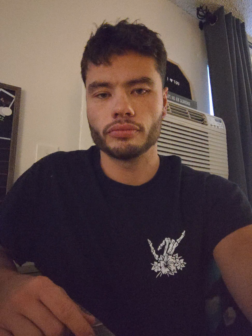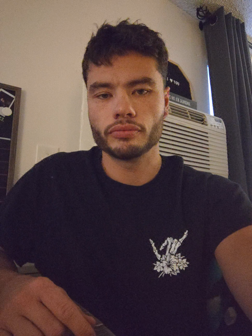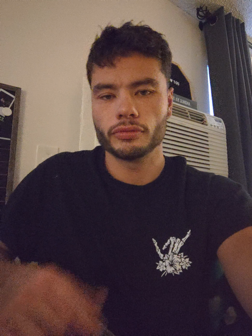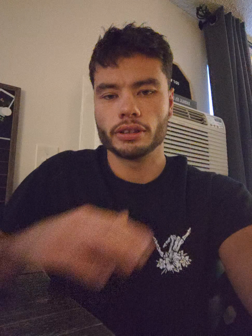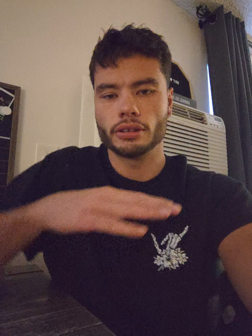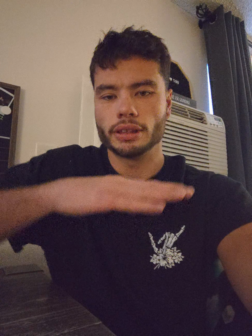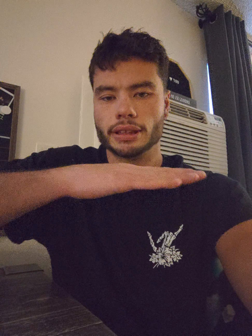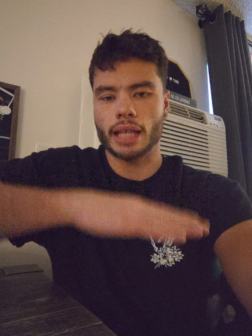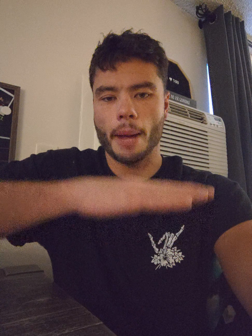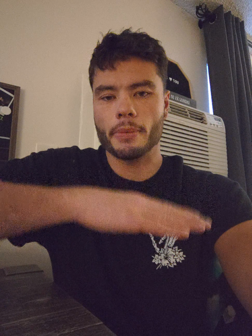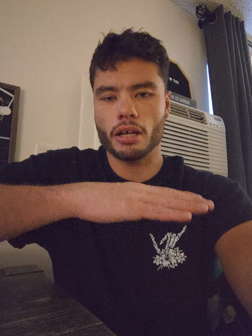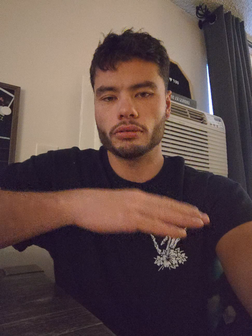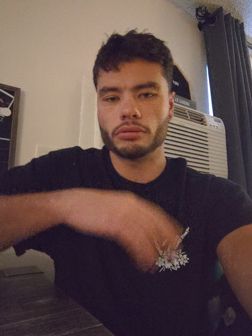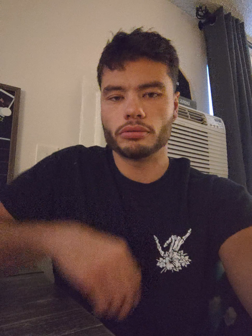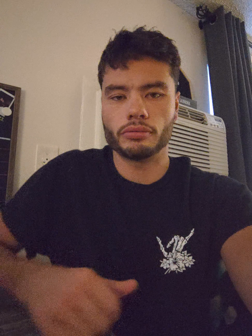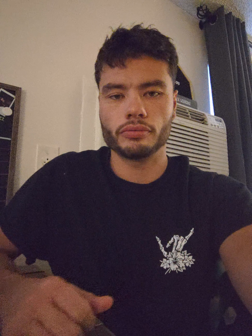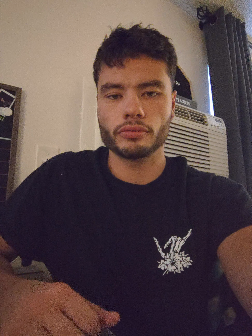table